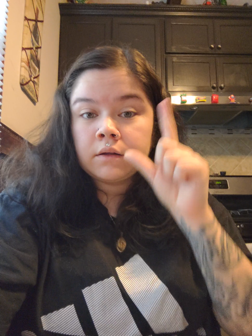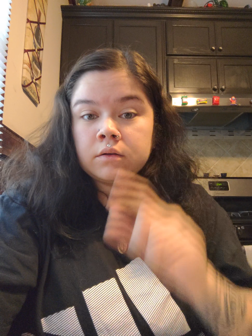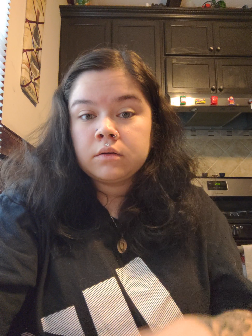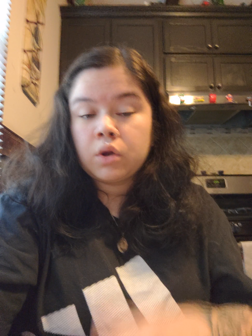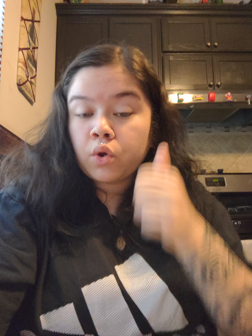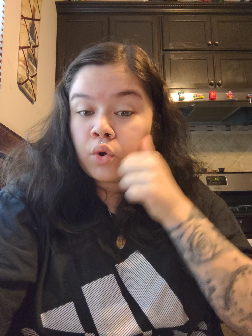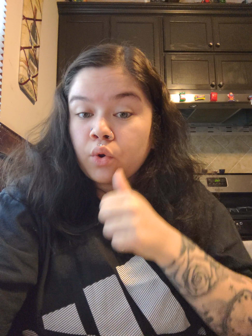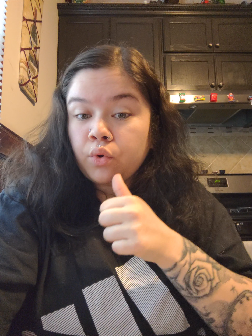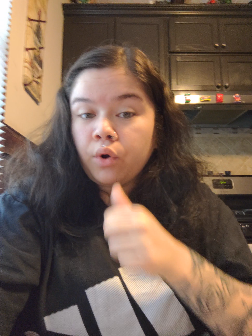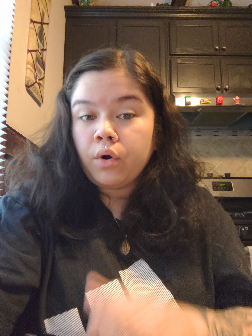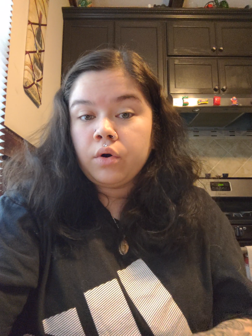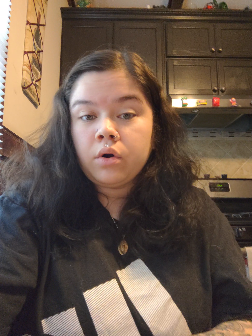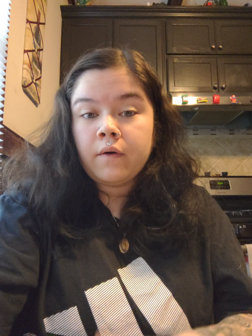girl